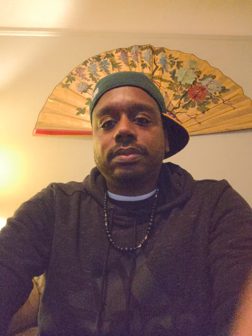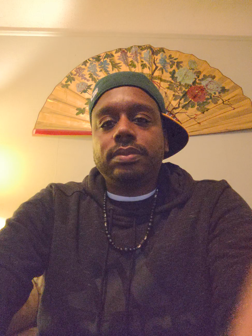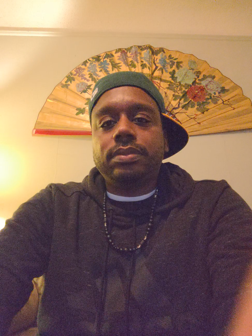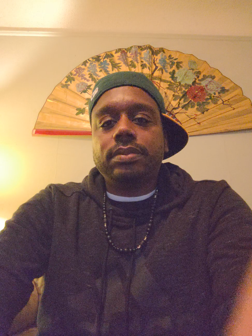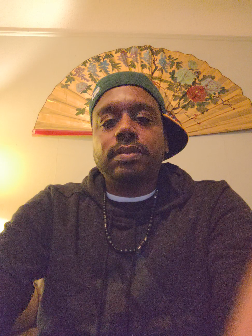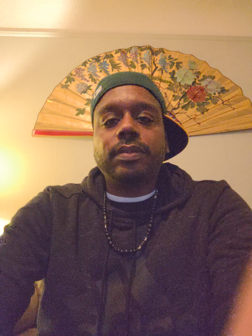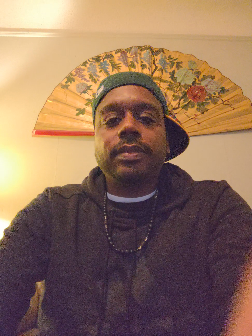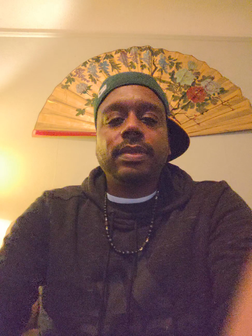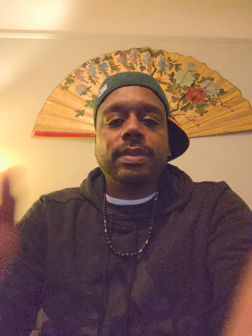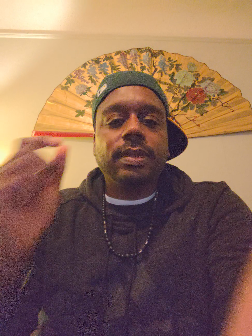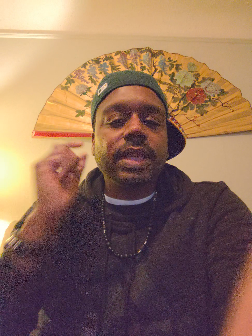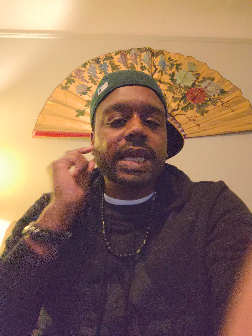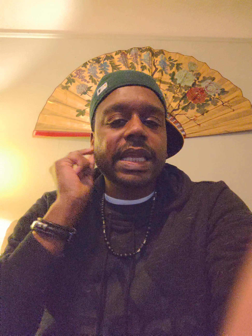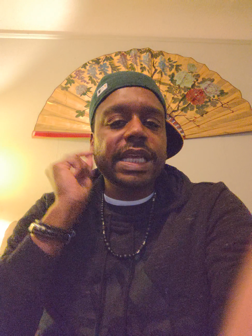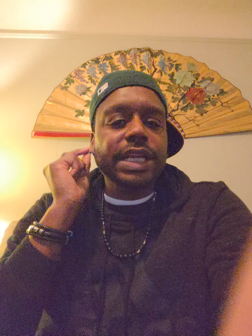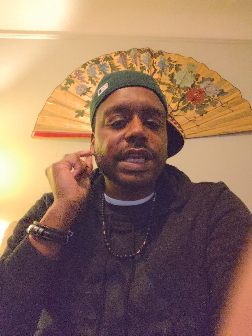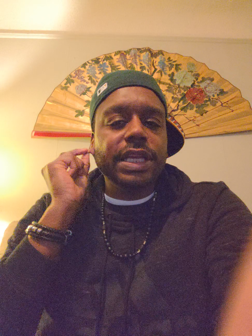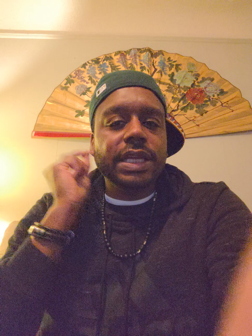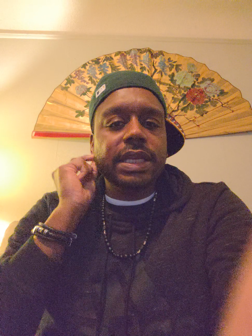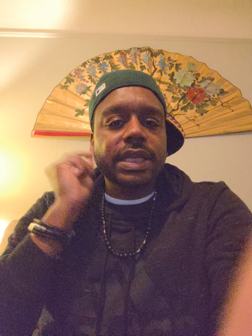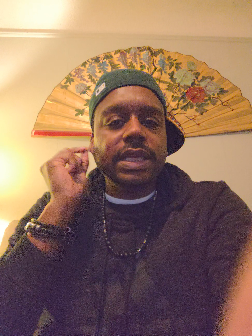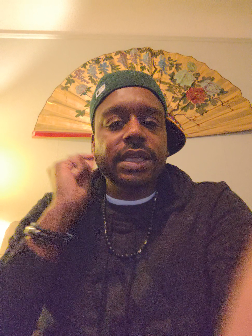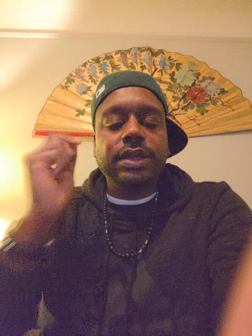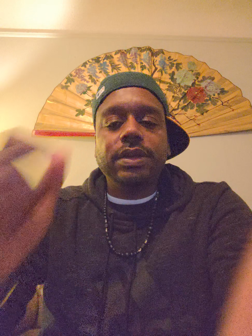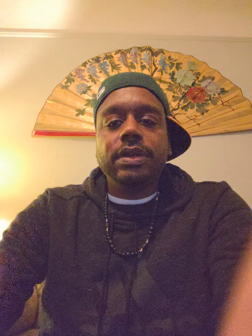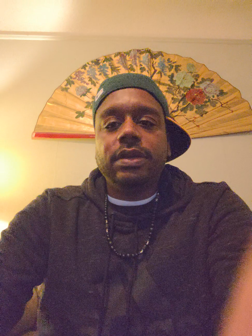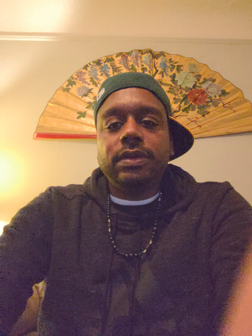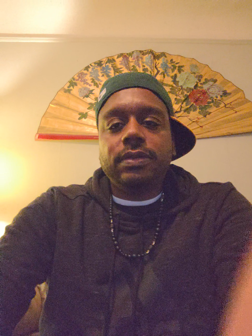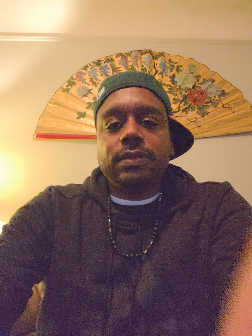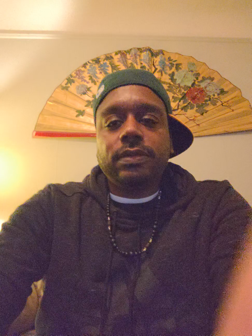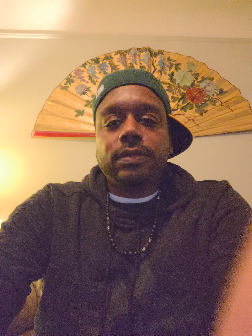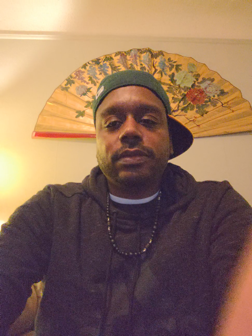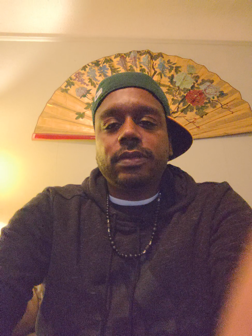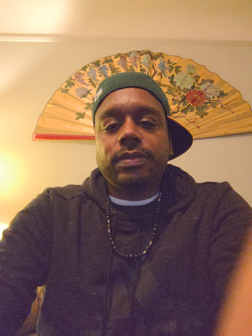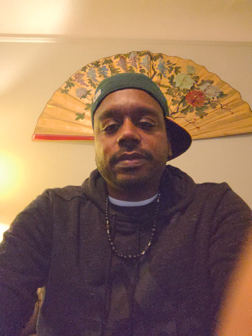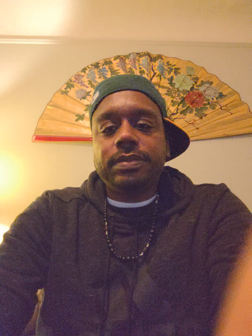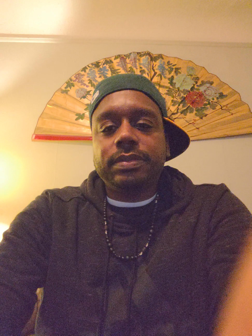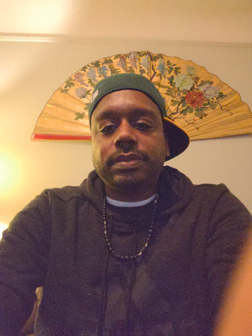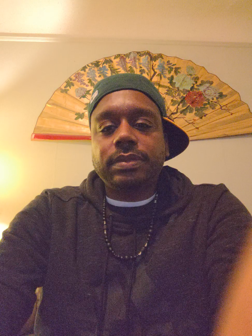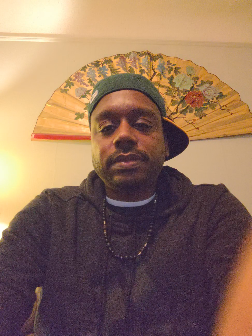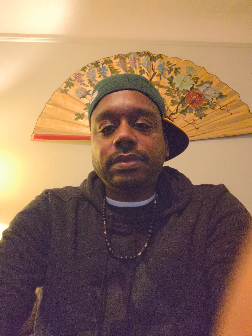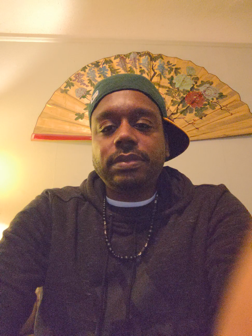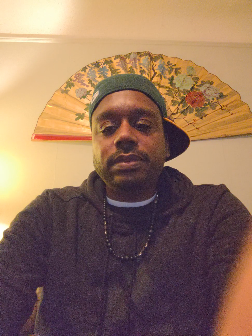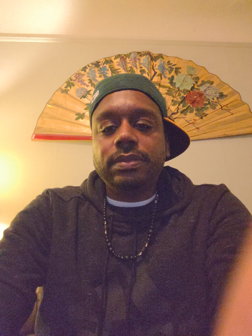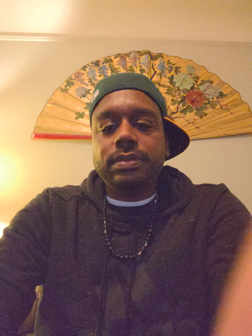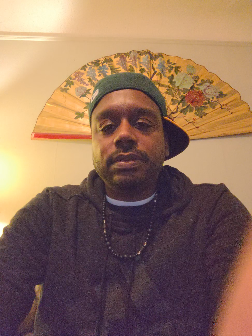ear